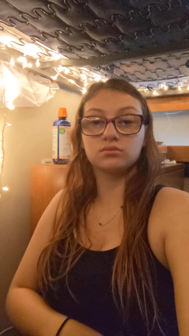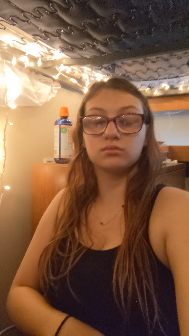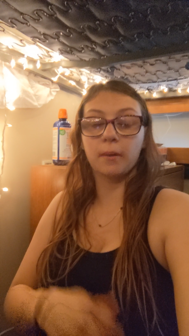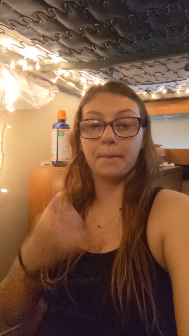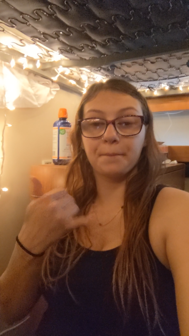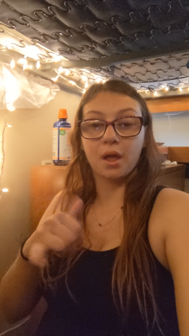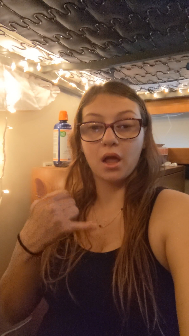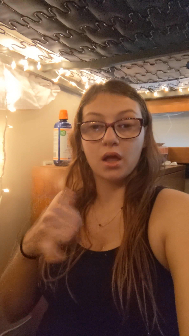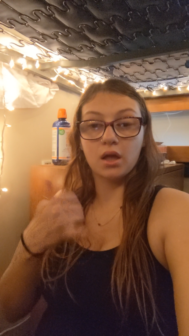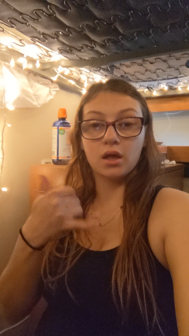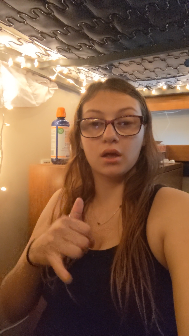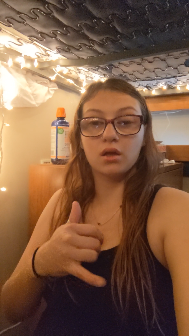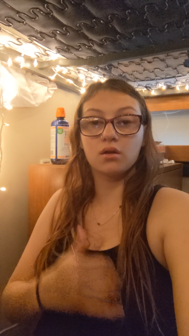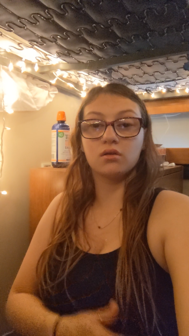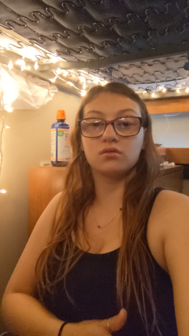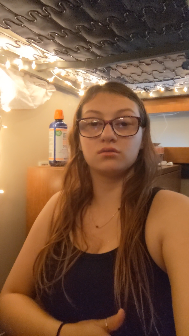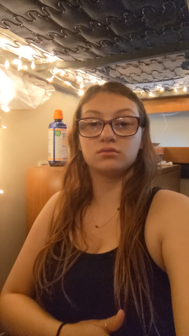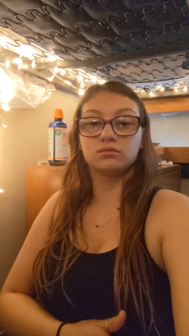play